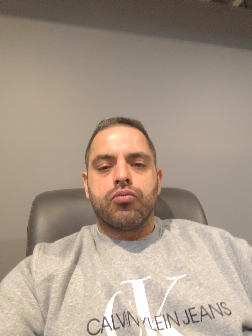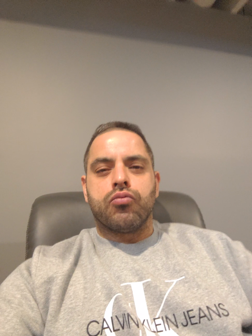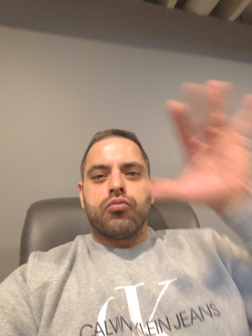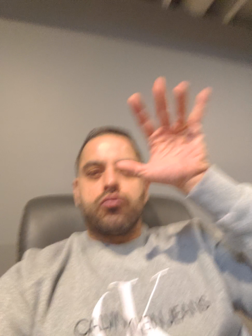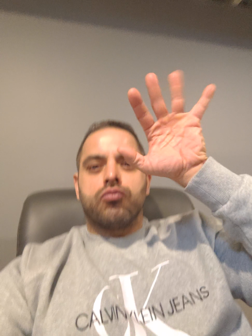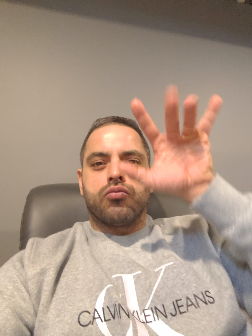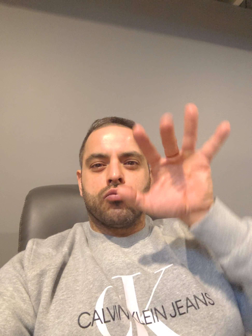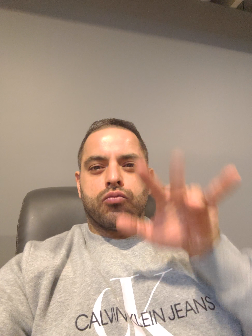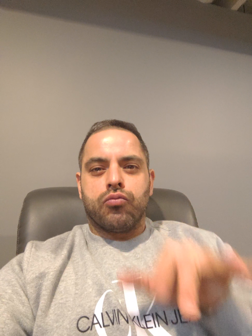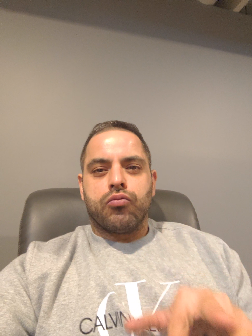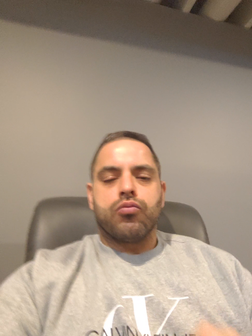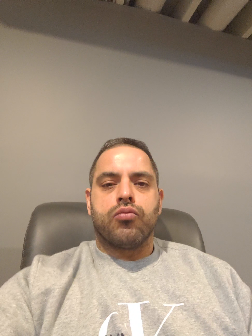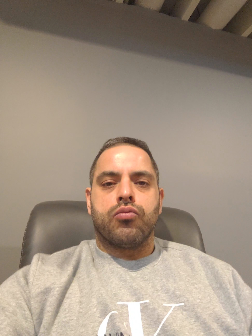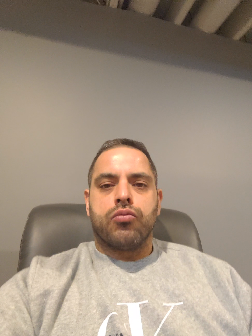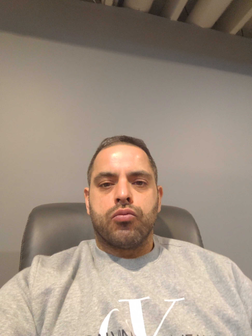snow